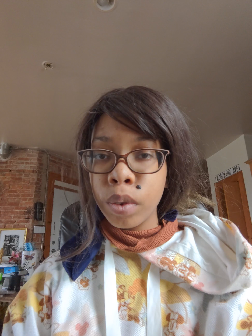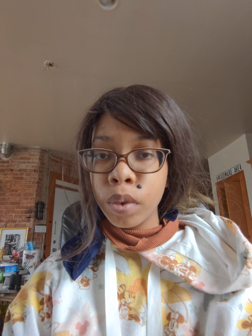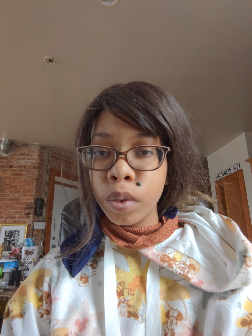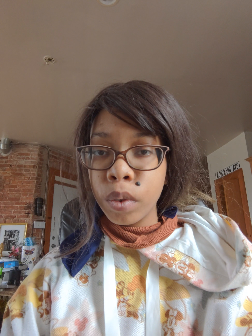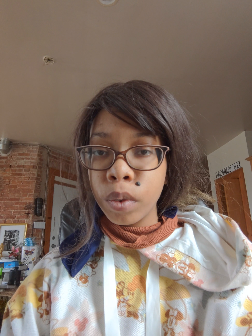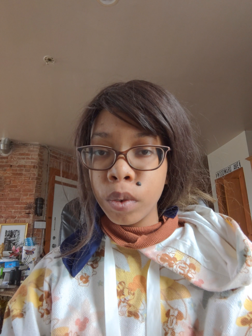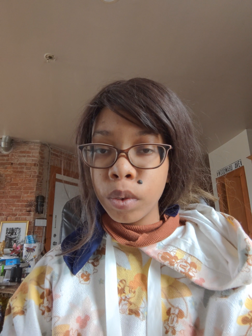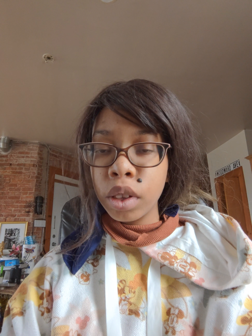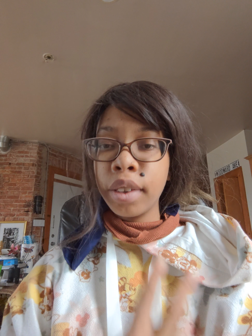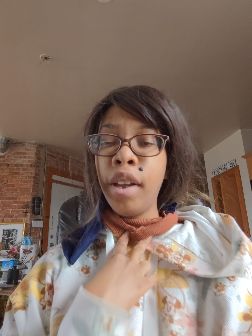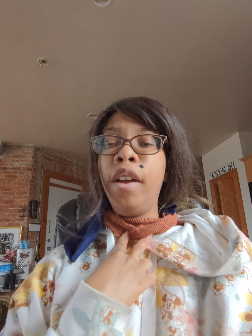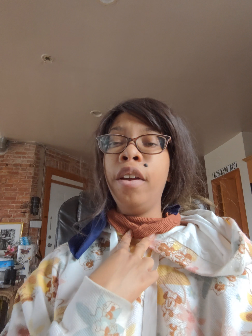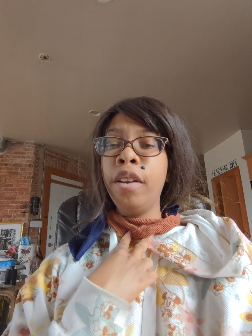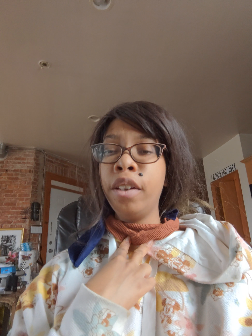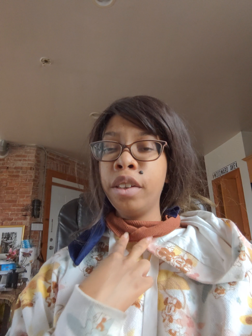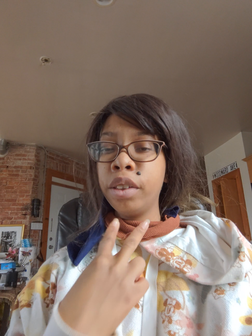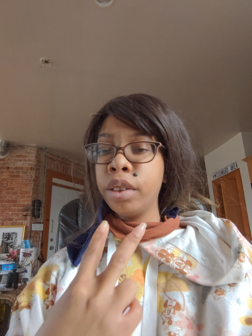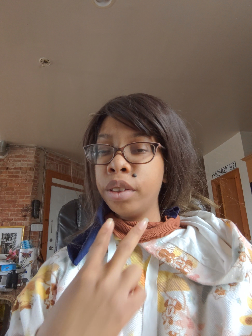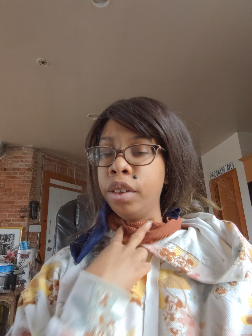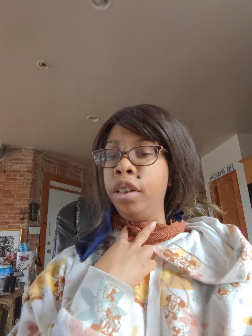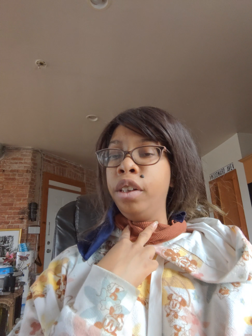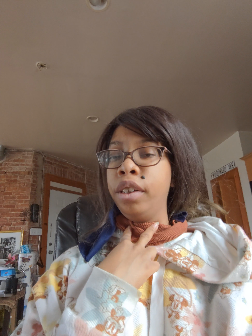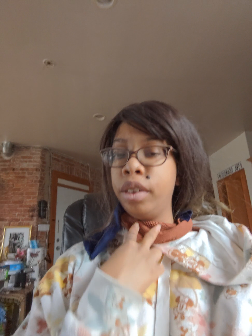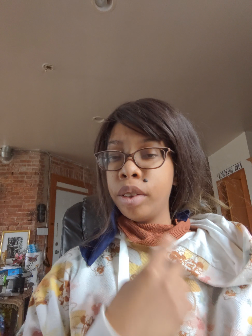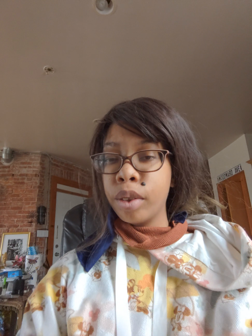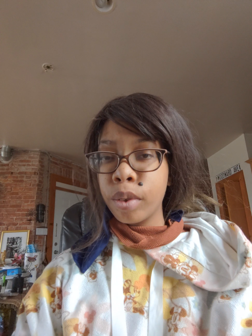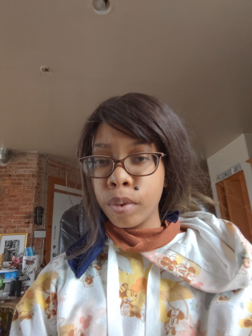stuck